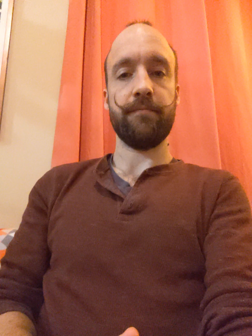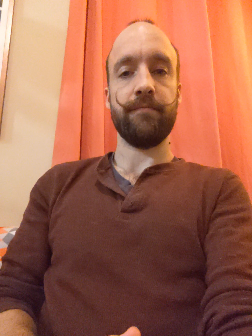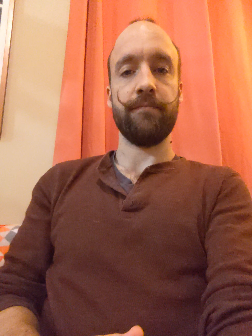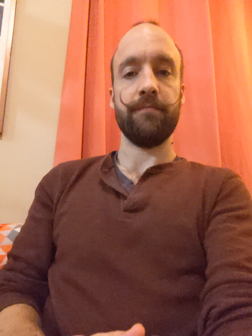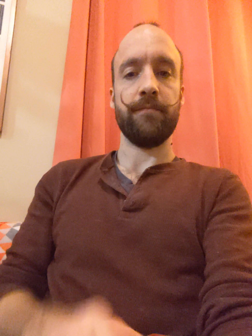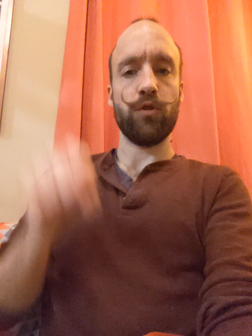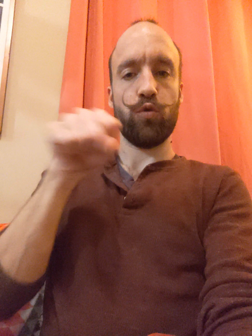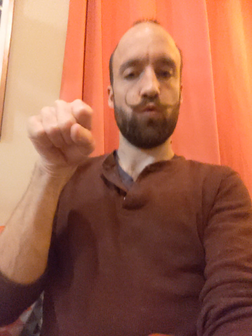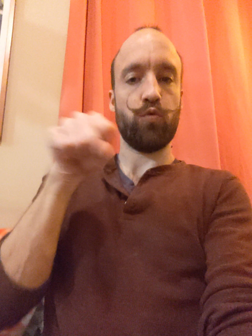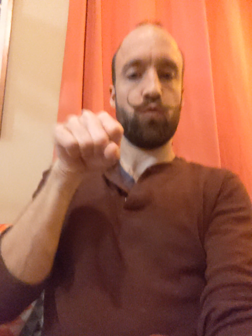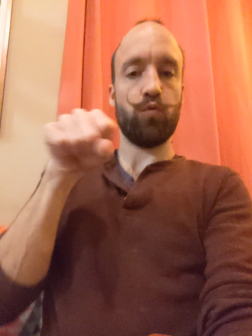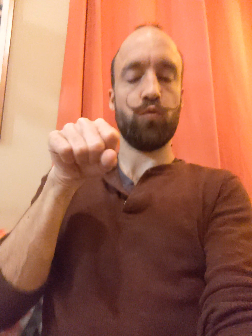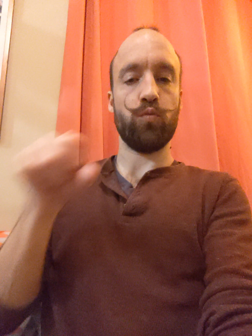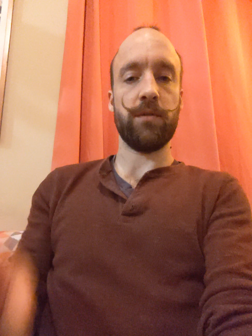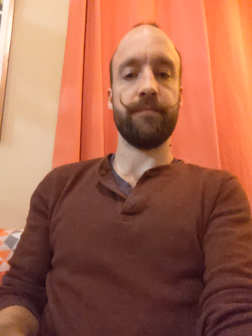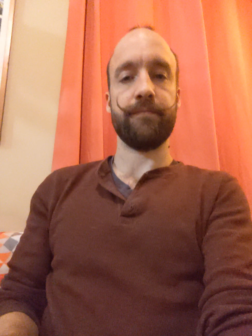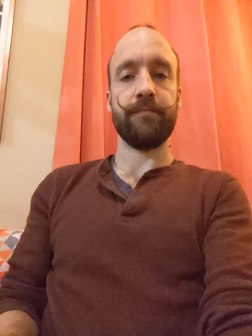shoe